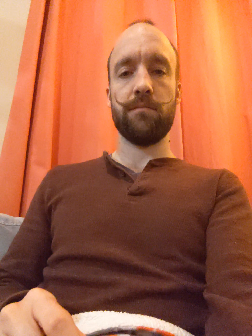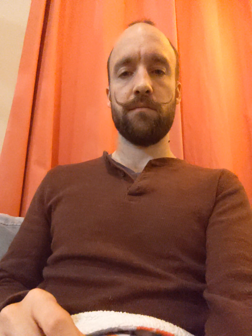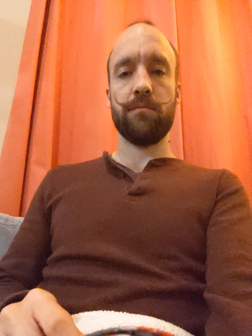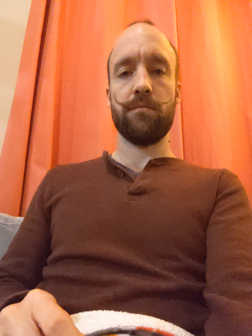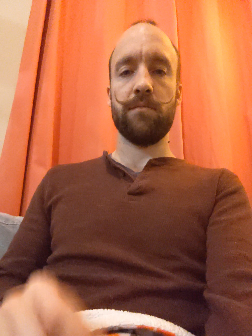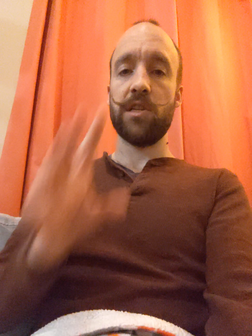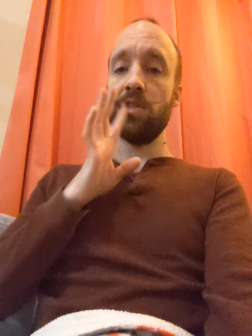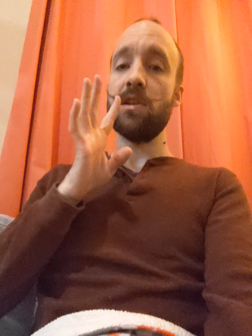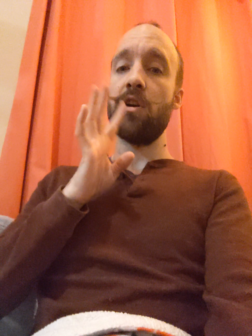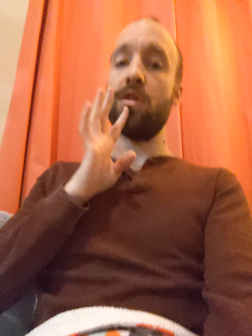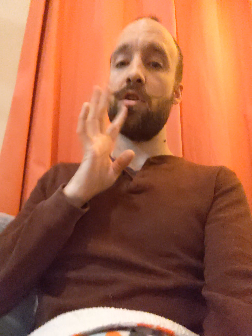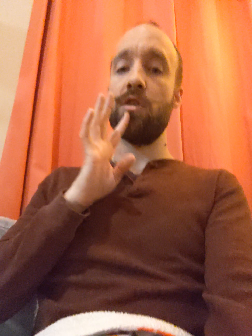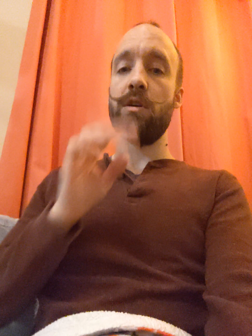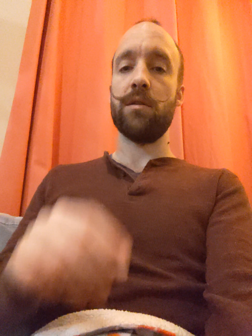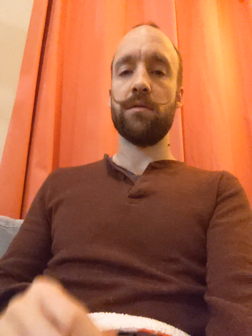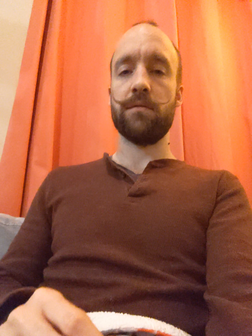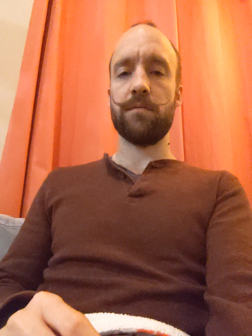talk